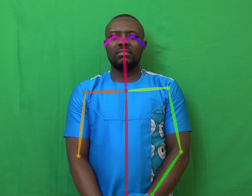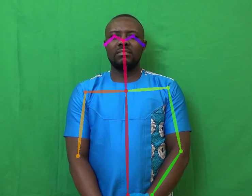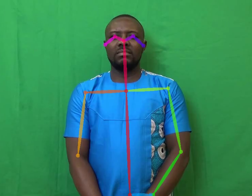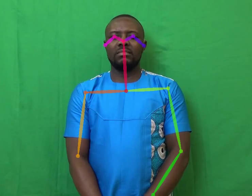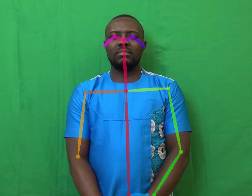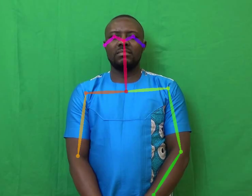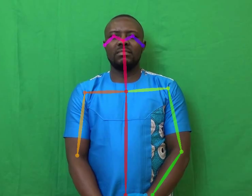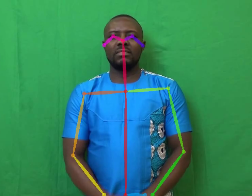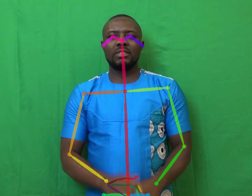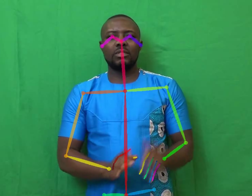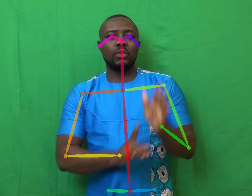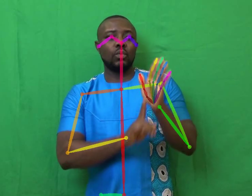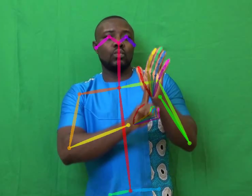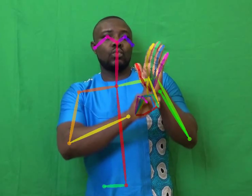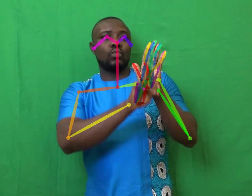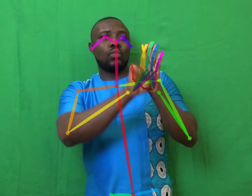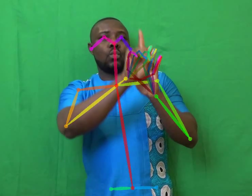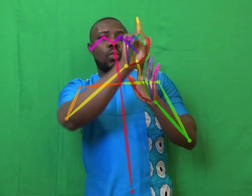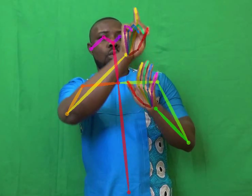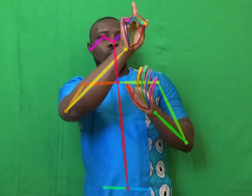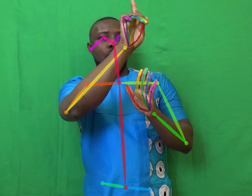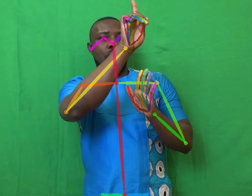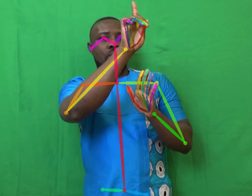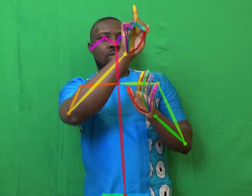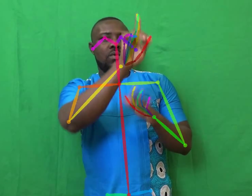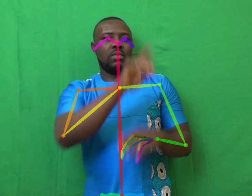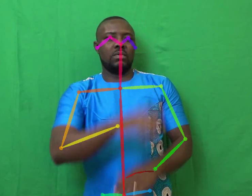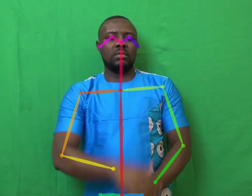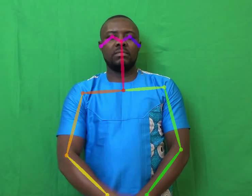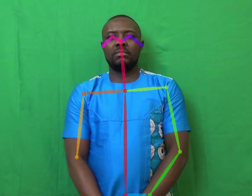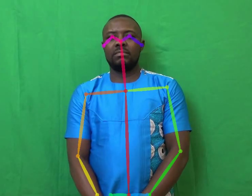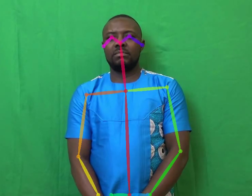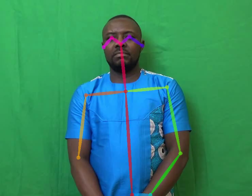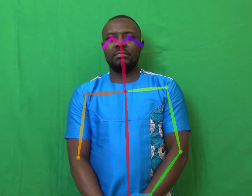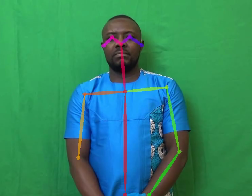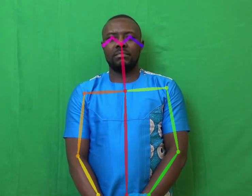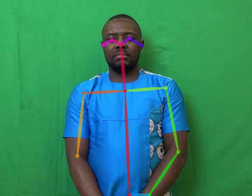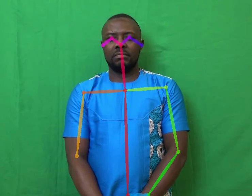tall